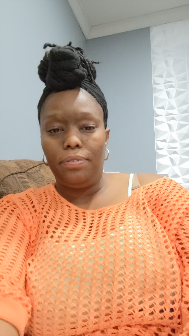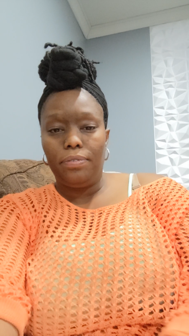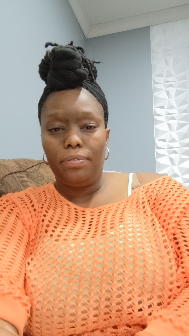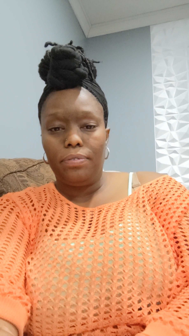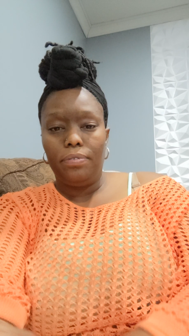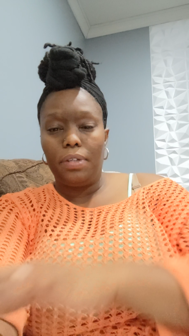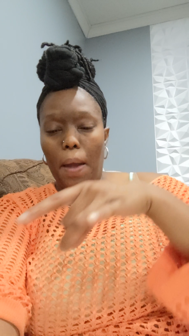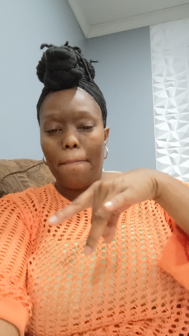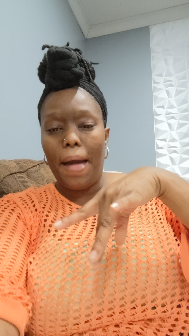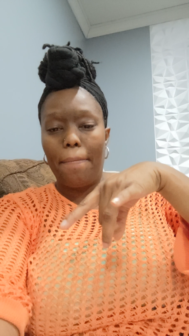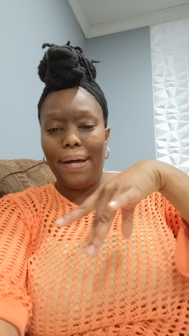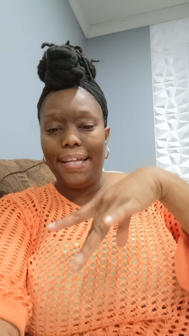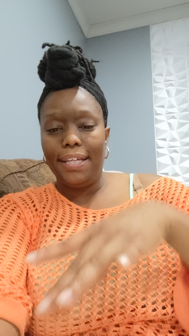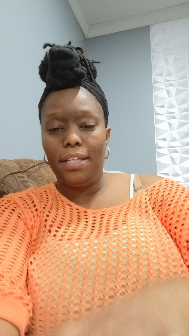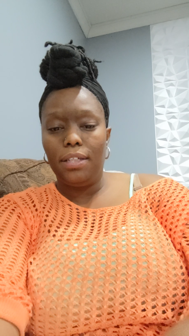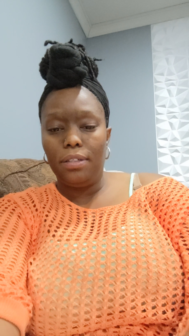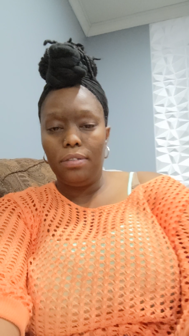pumpkin